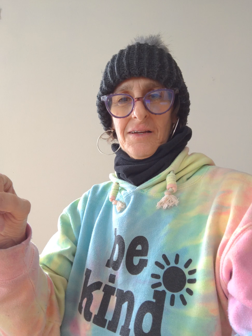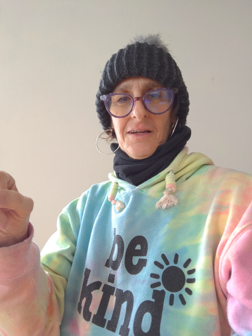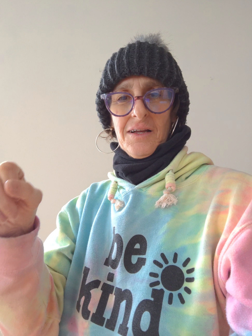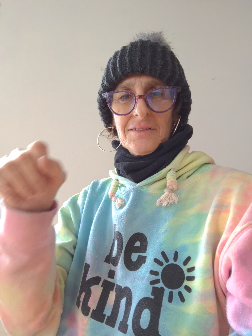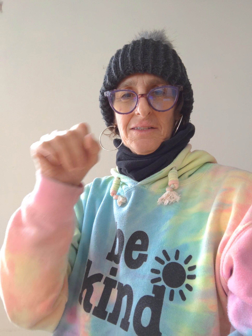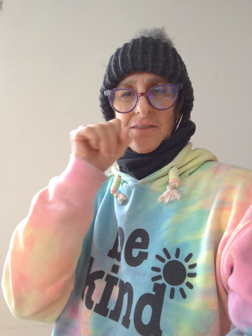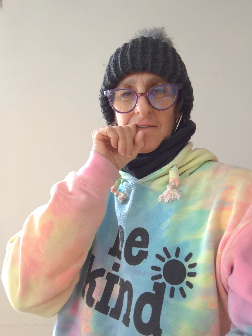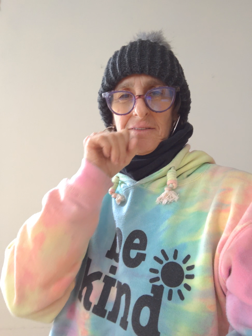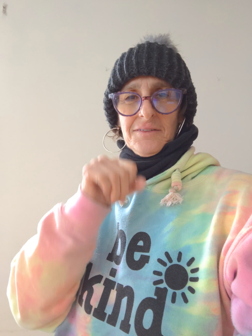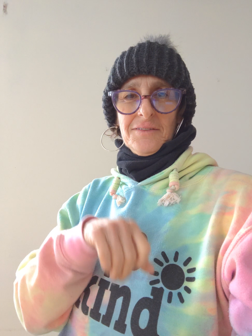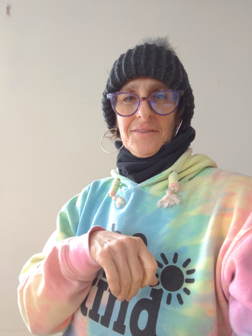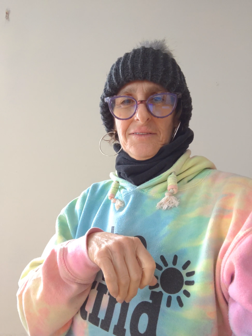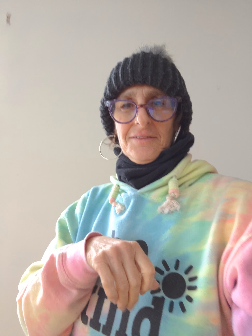carrot